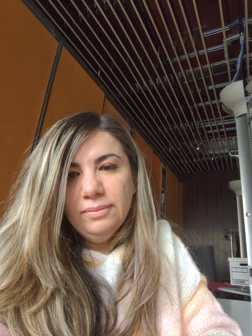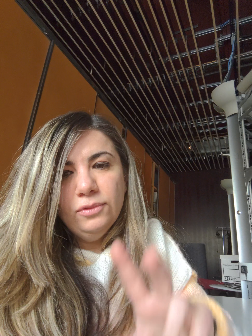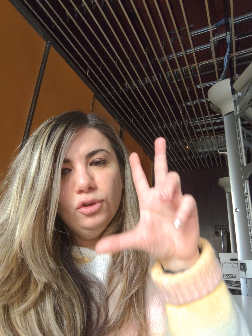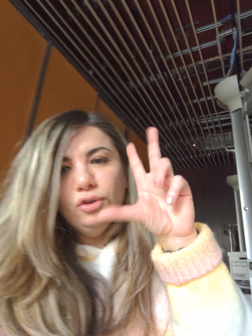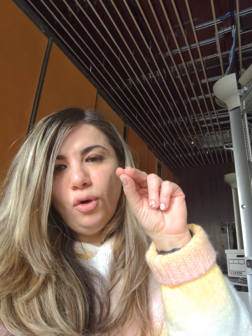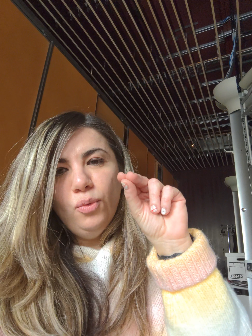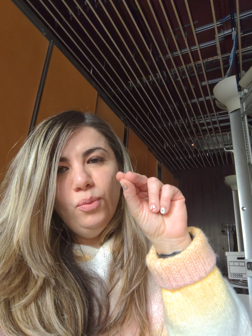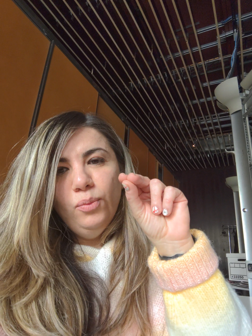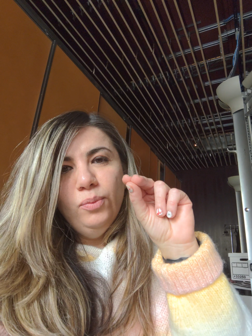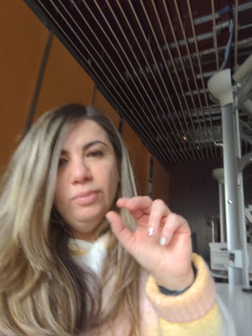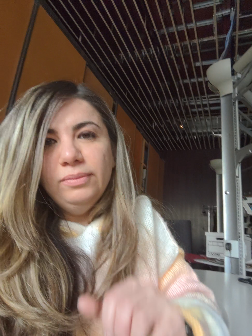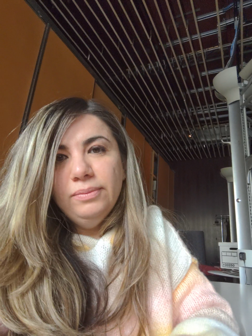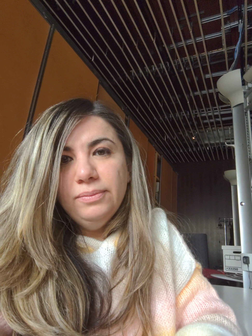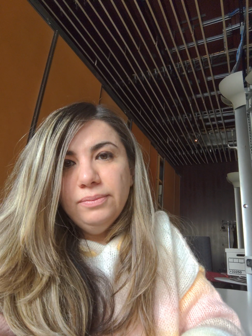no